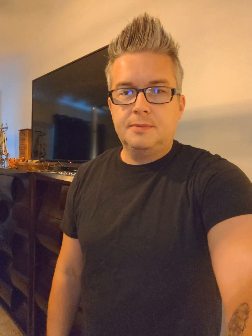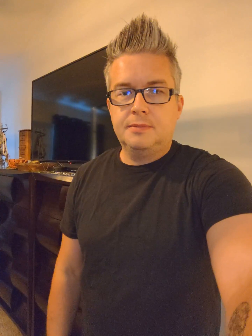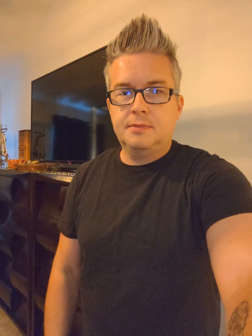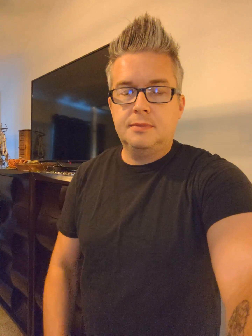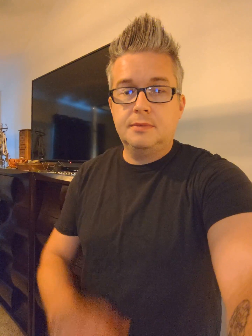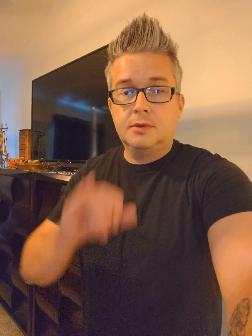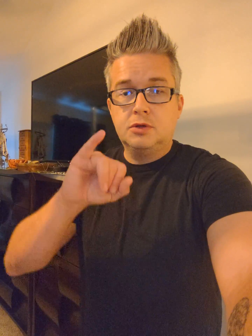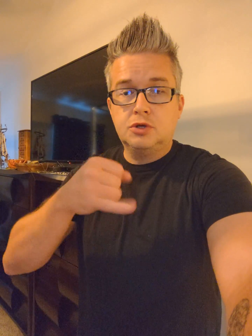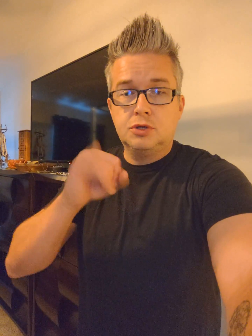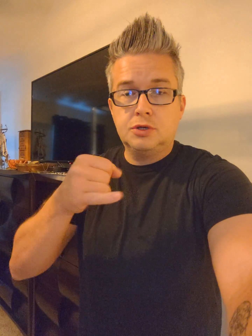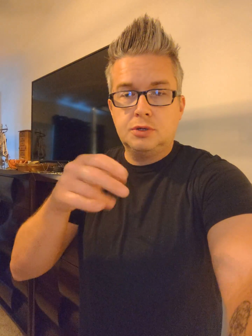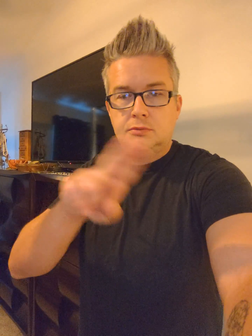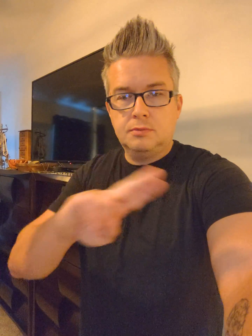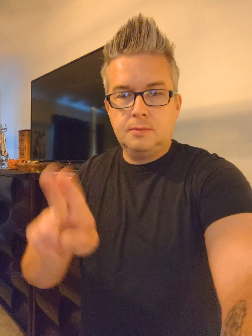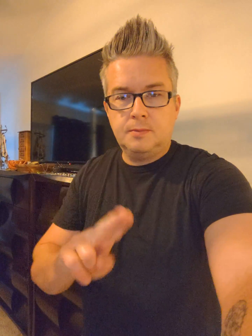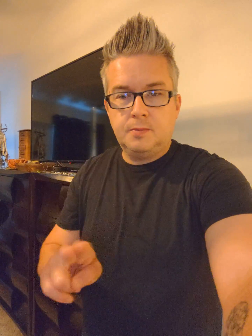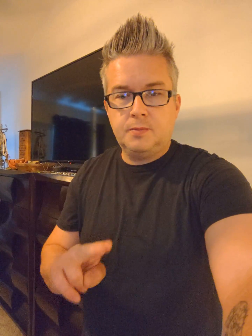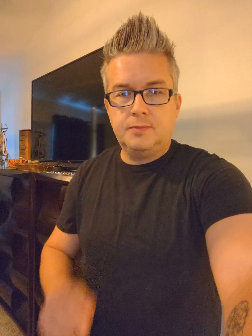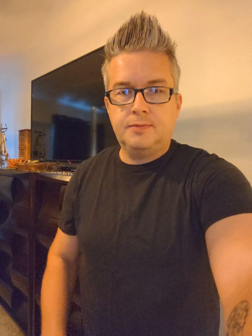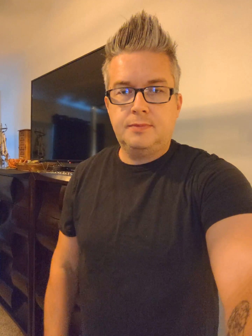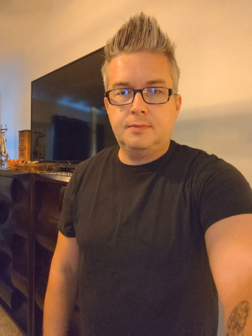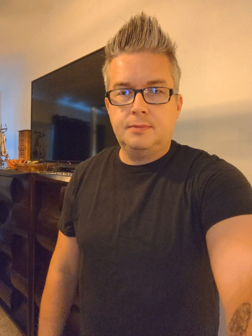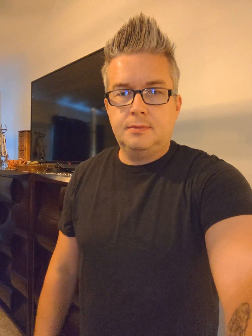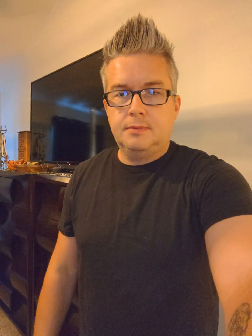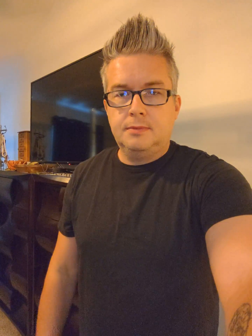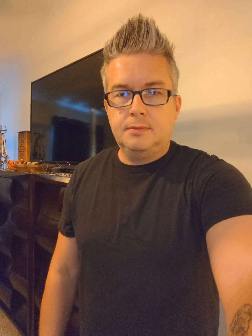jelly